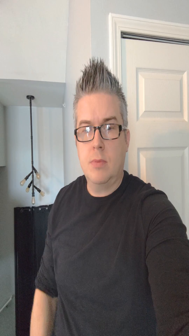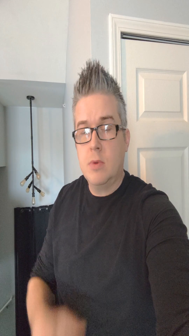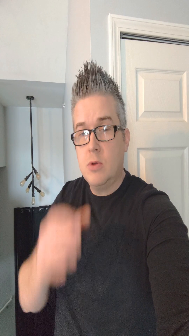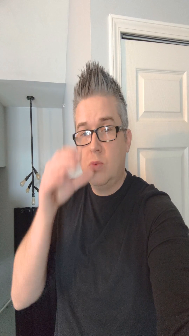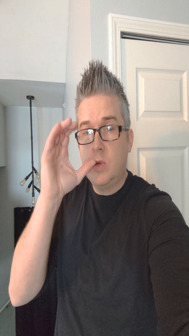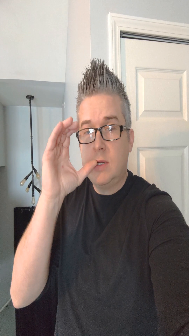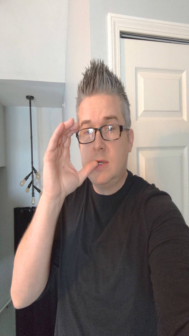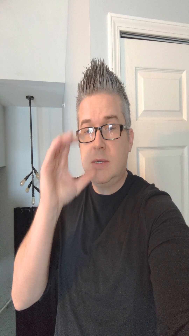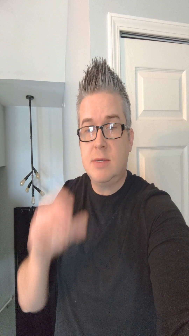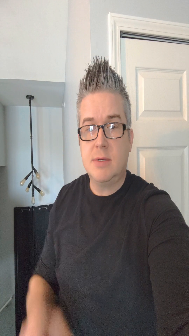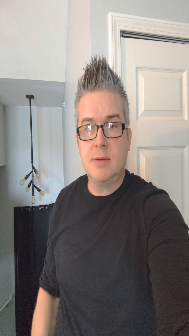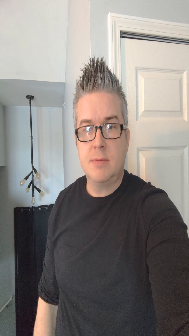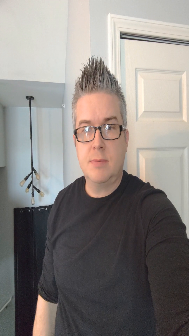drink